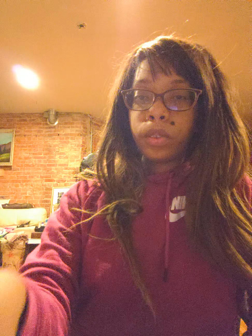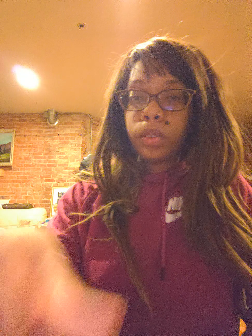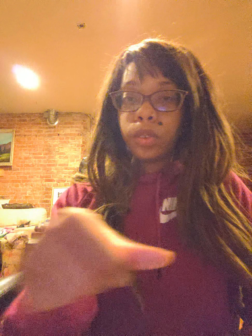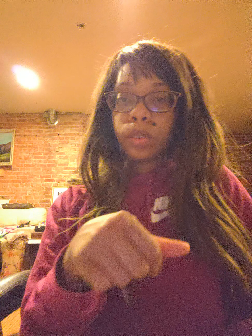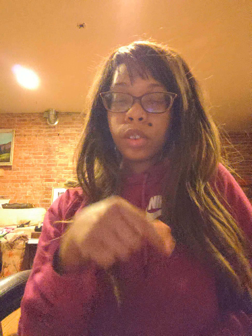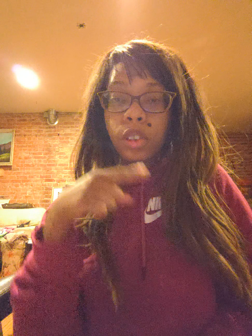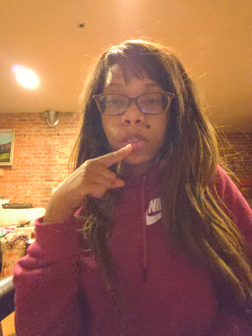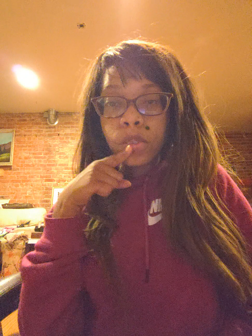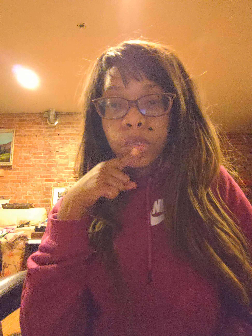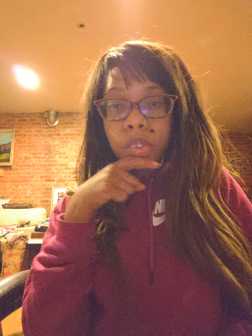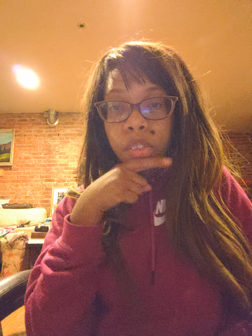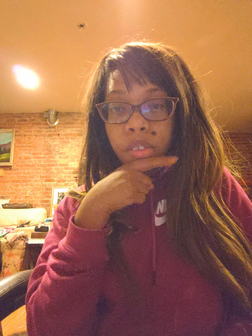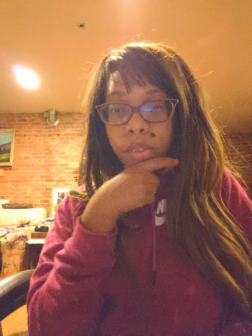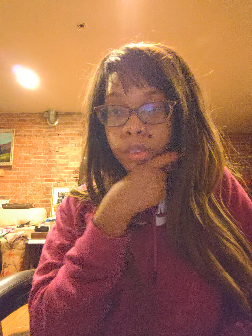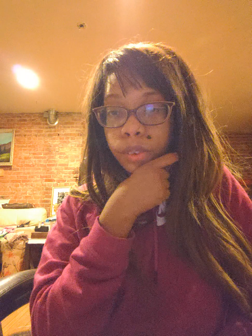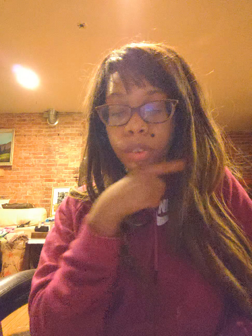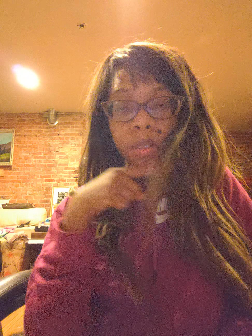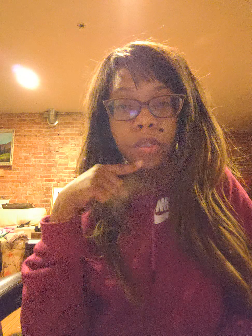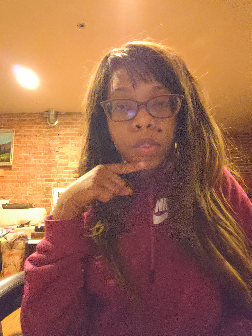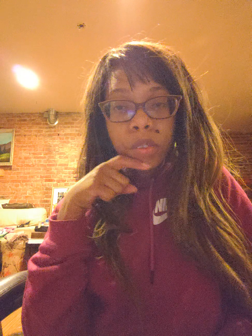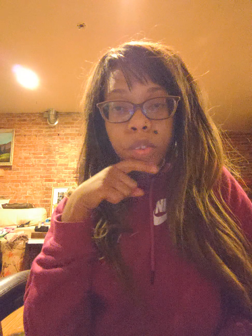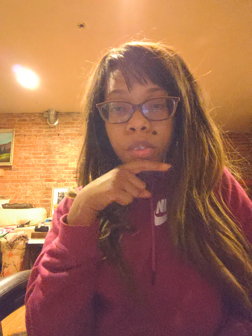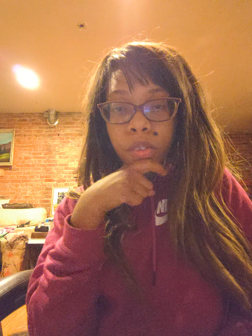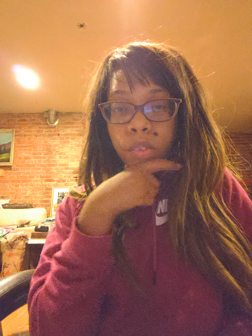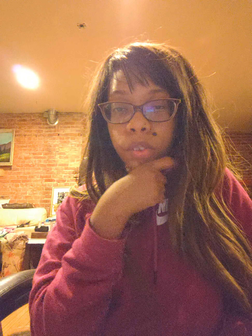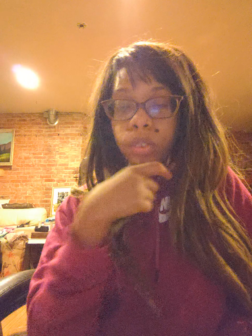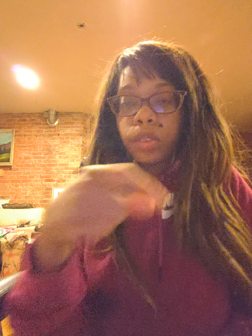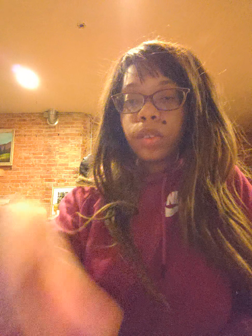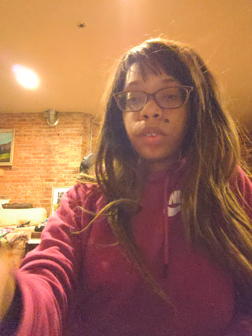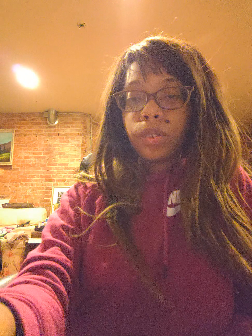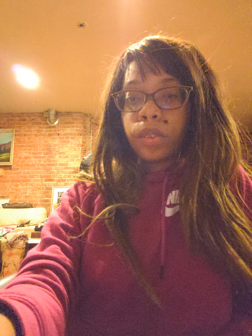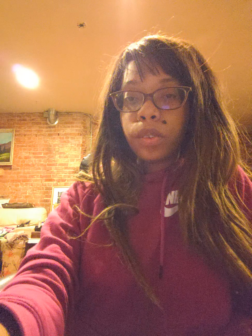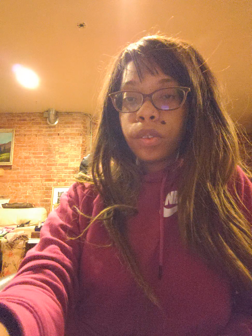cereal